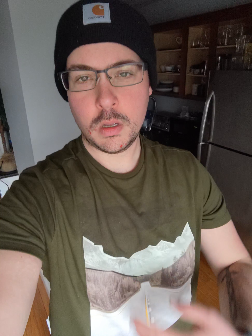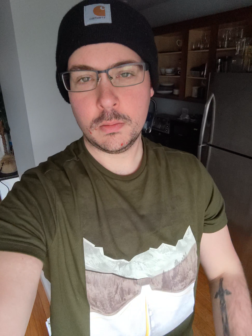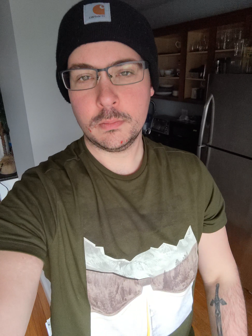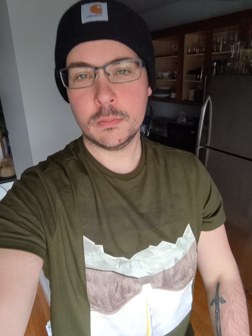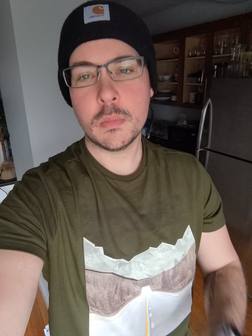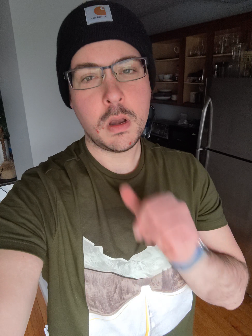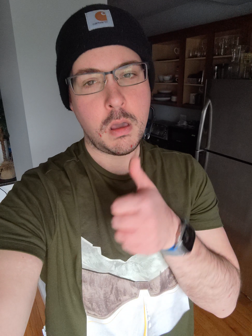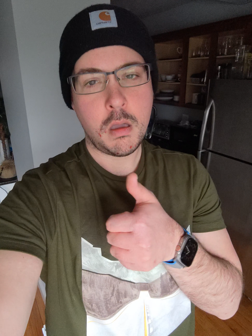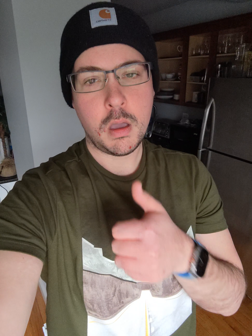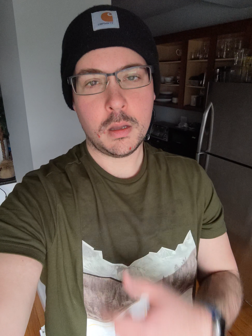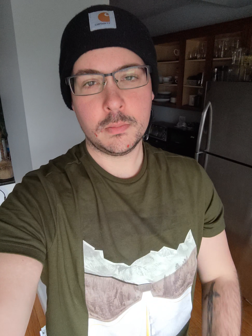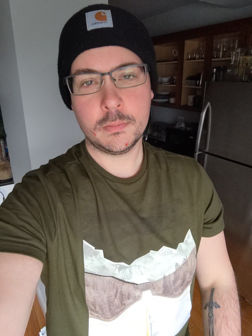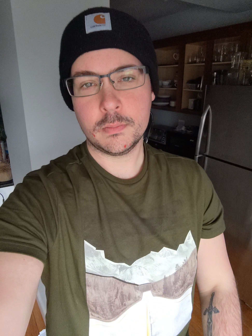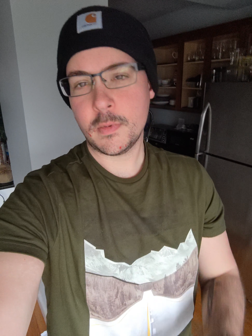not